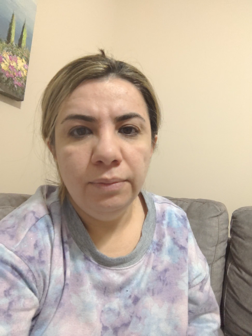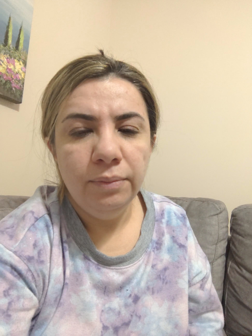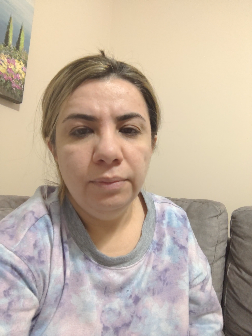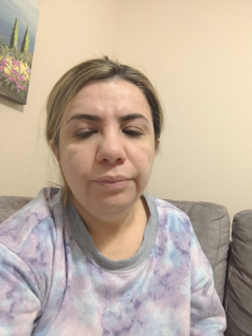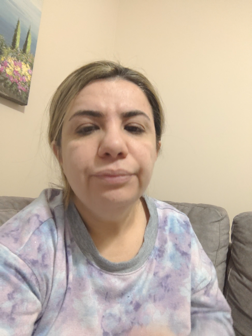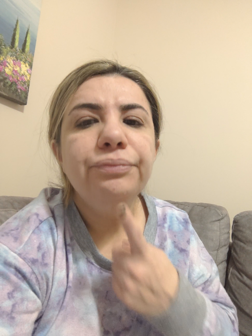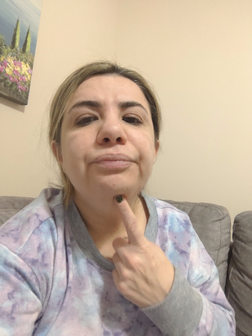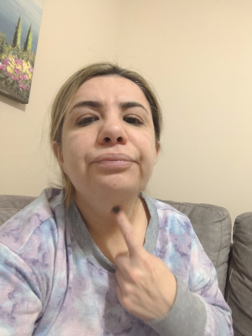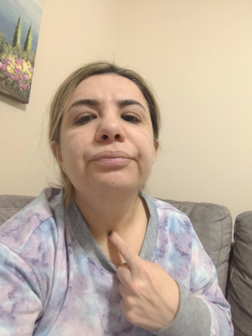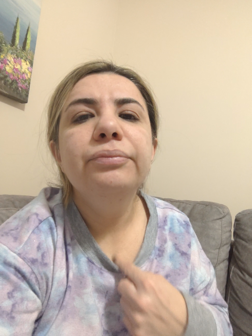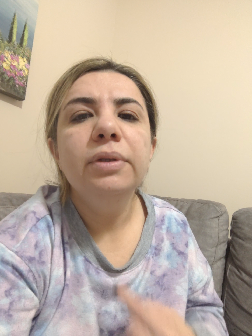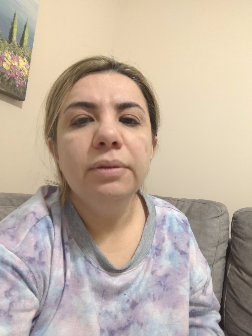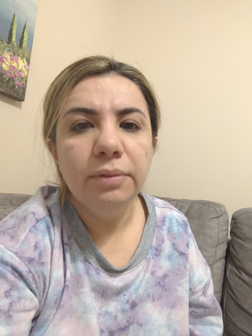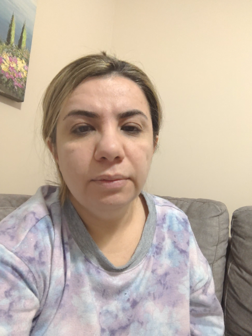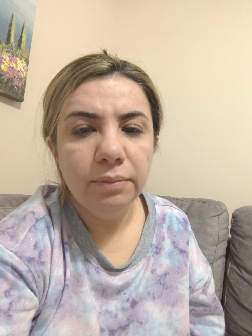thirsty